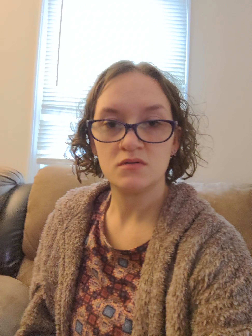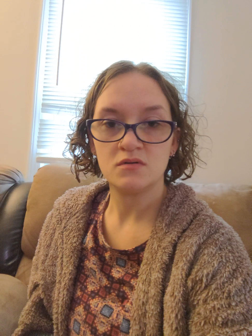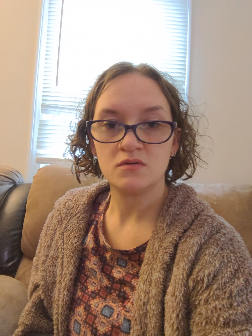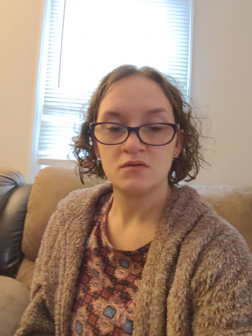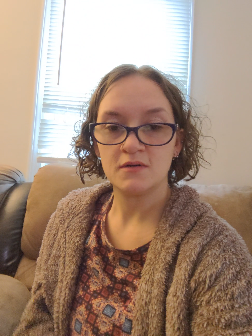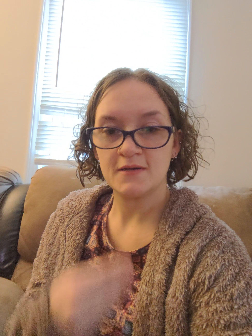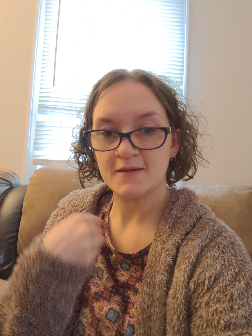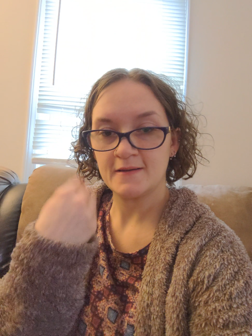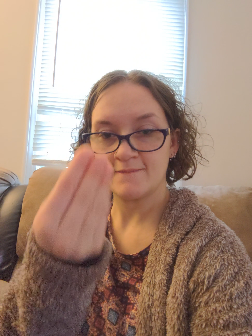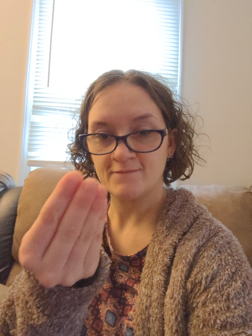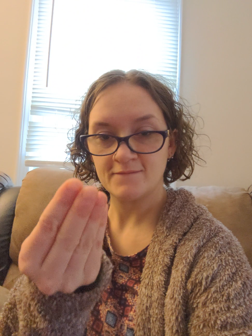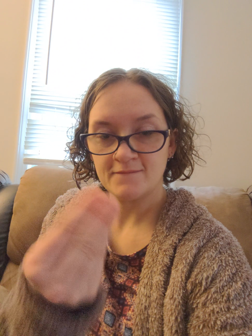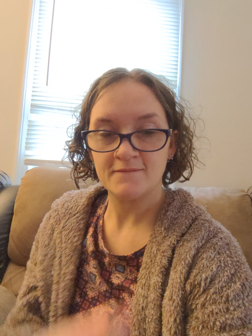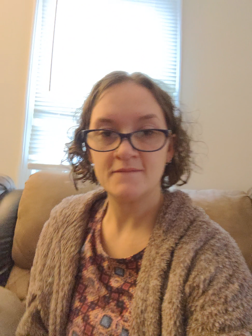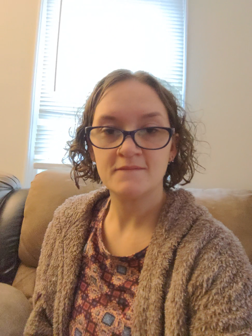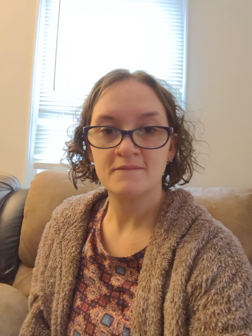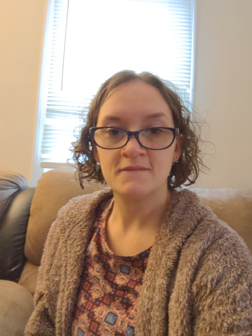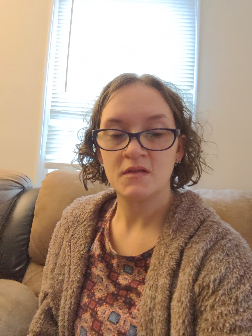give